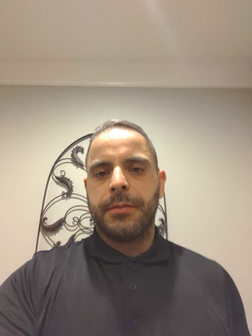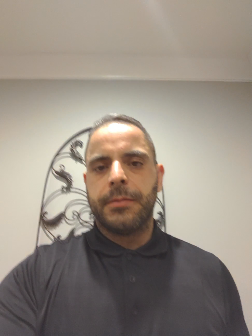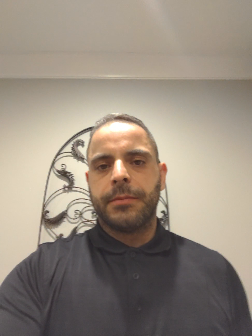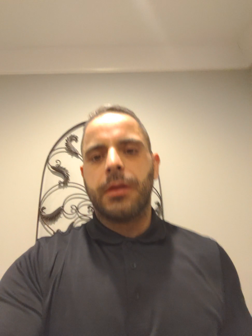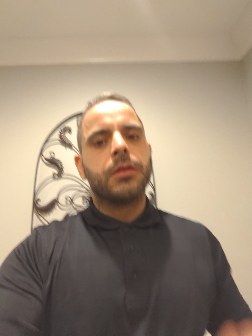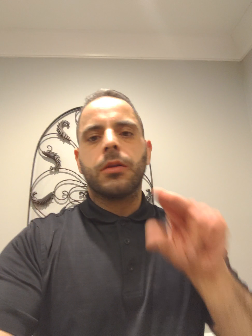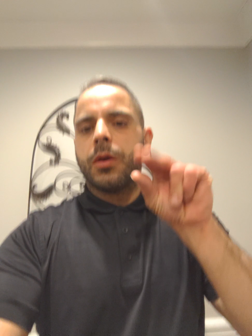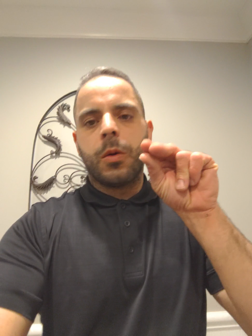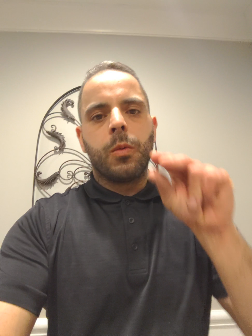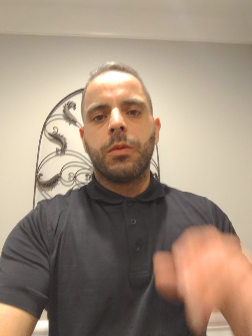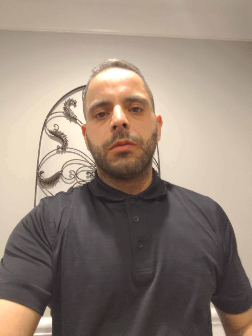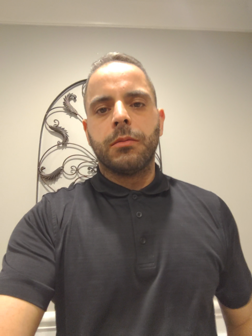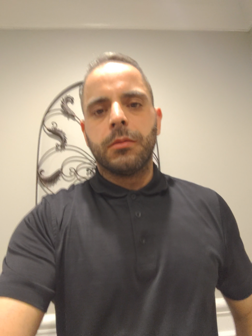no